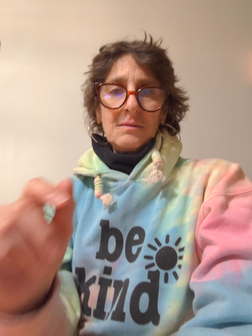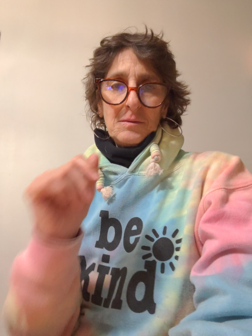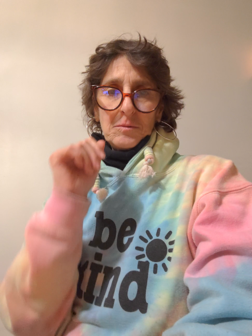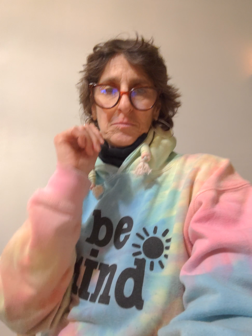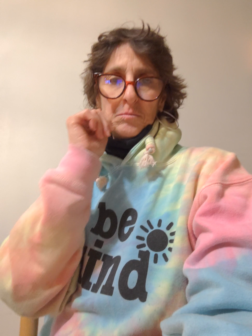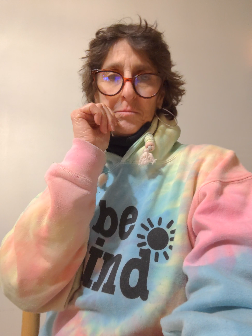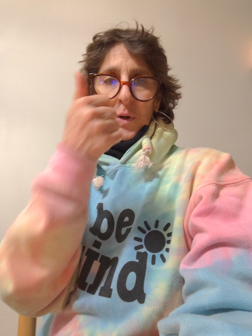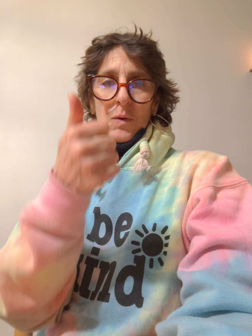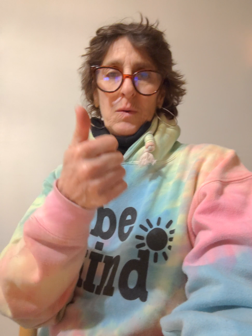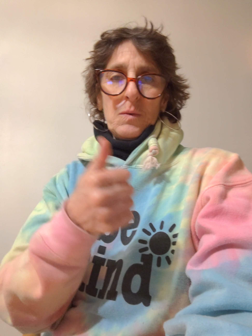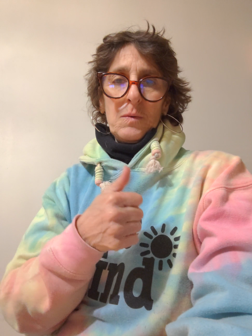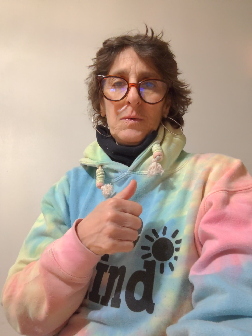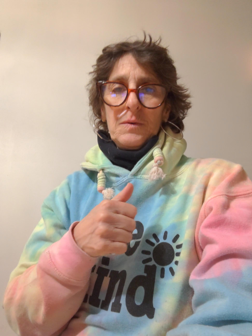tomorrow